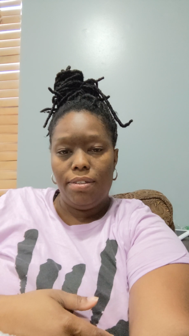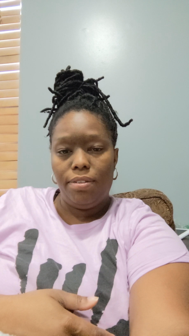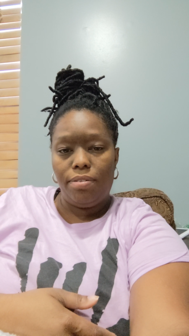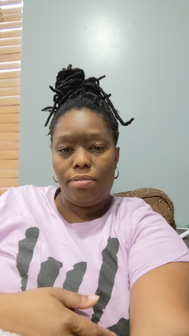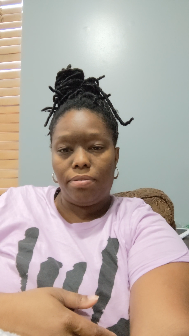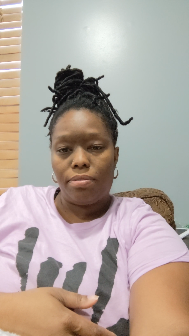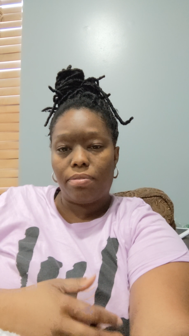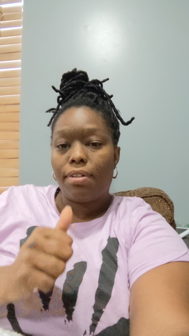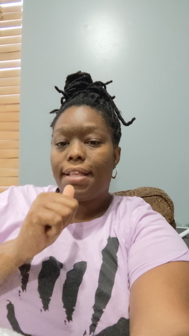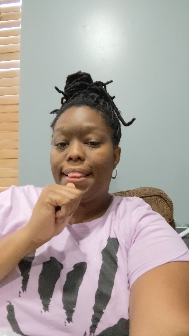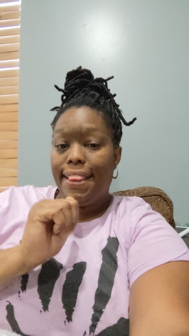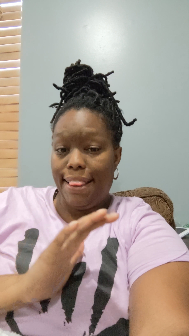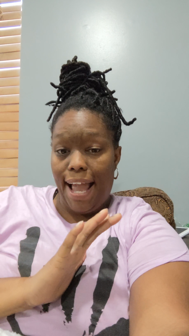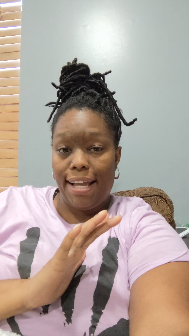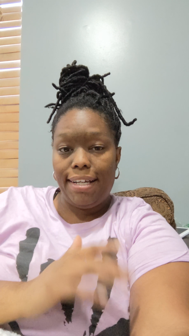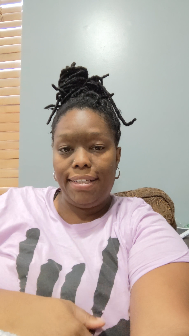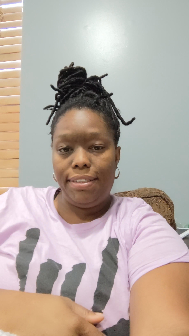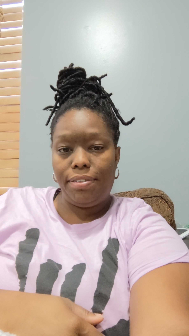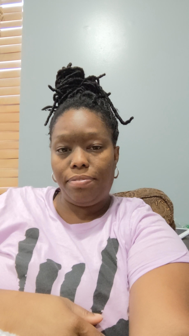lady